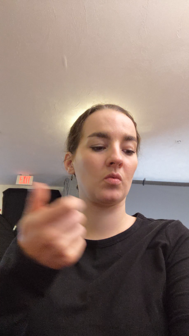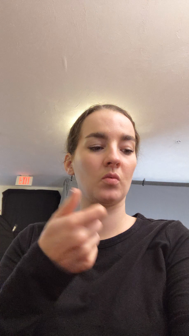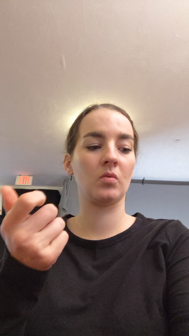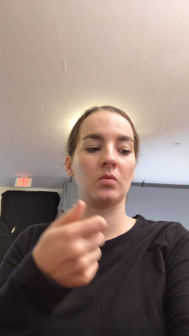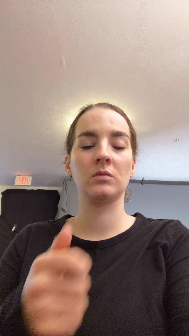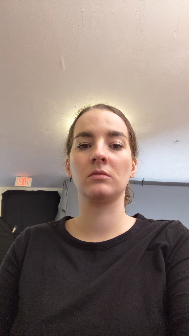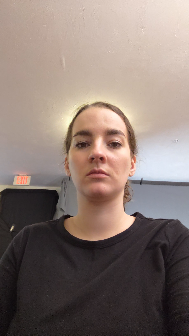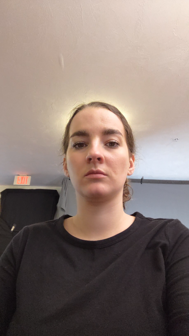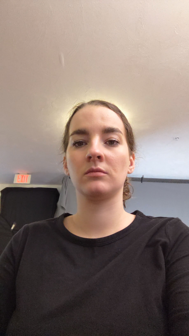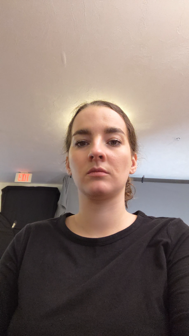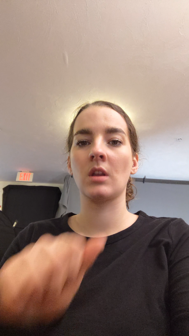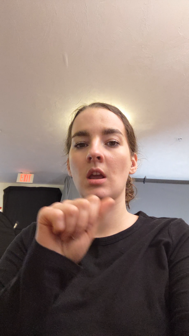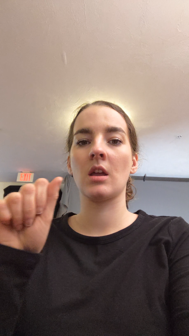a